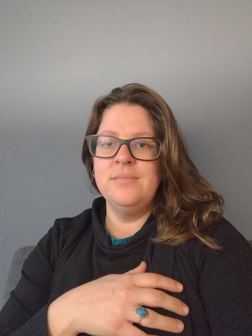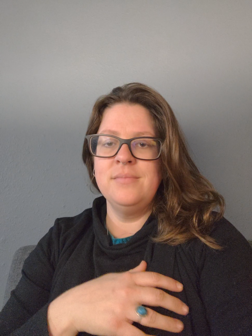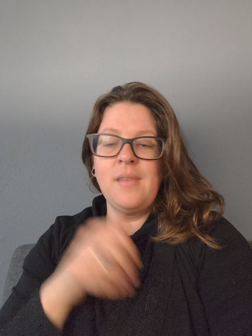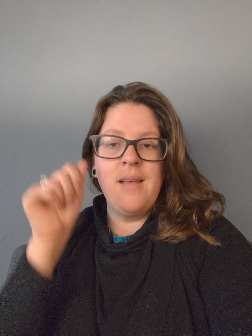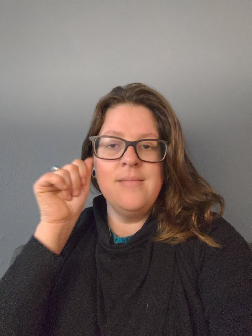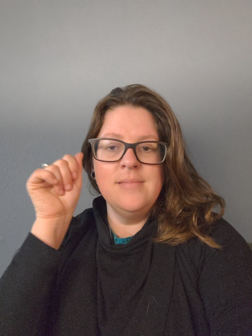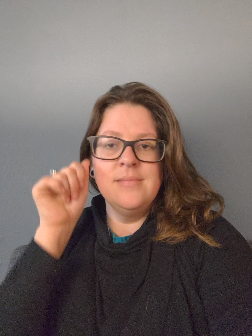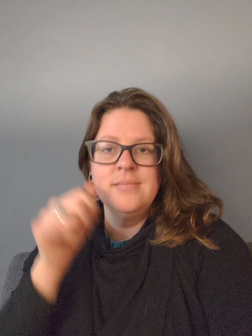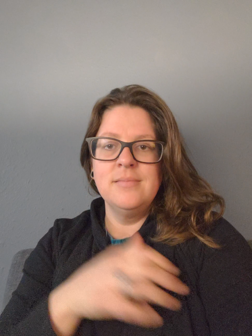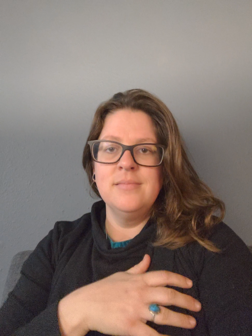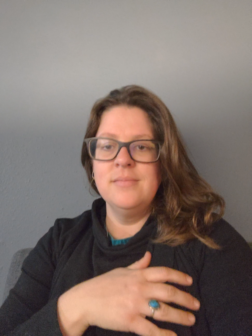aunt